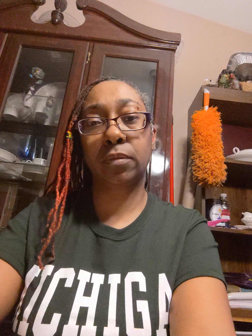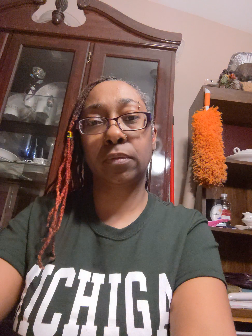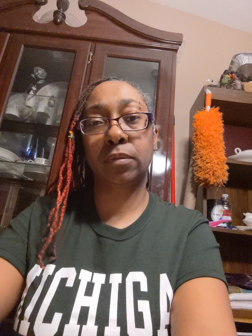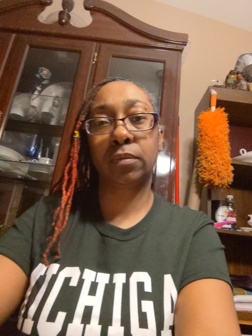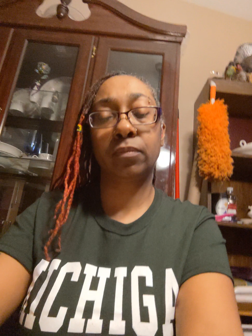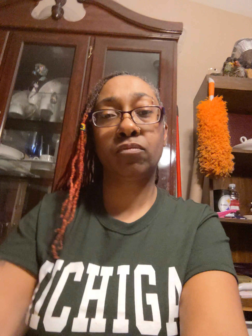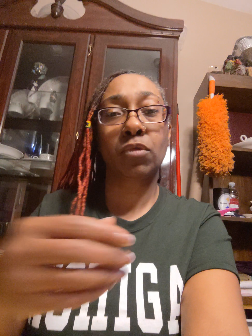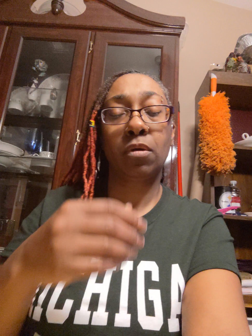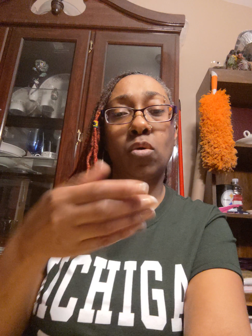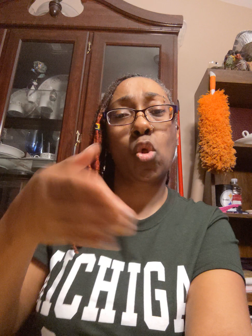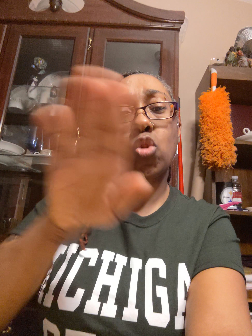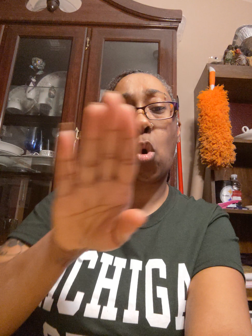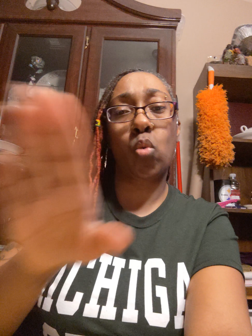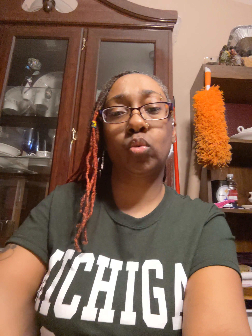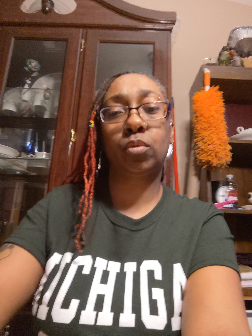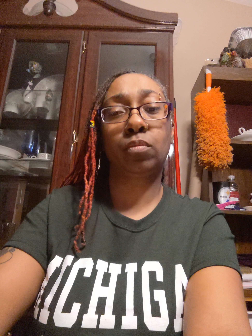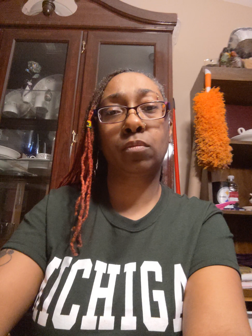close